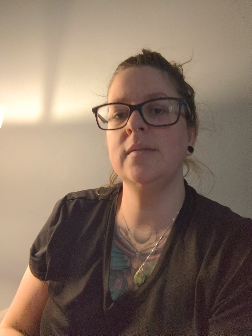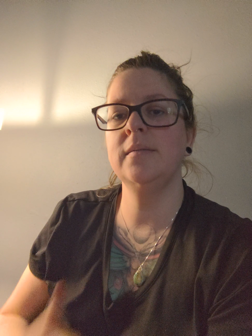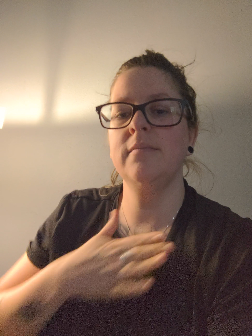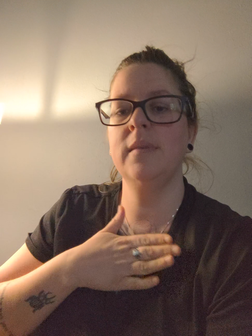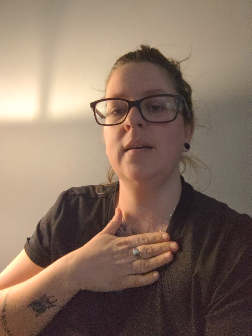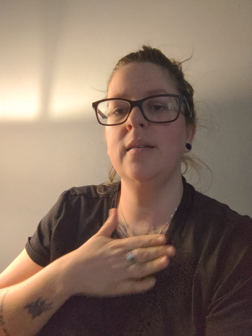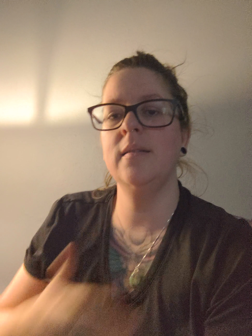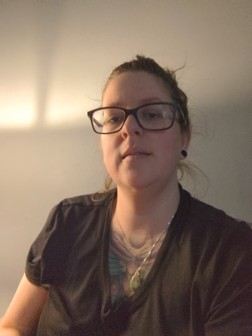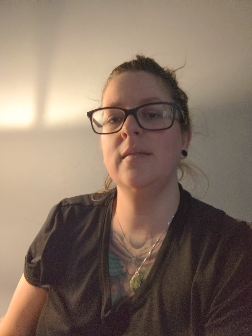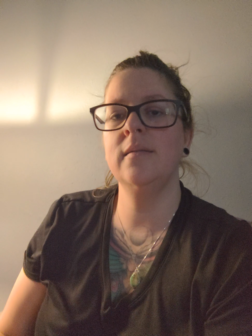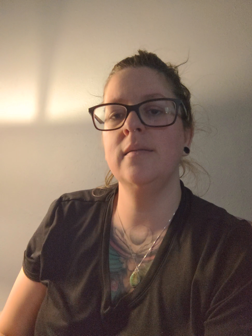my